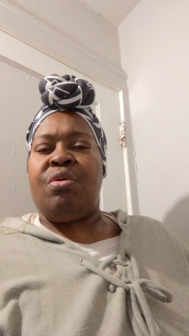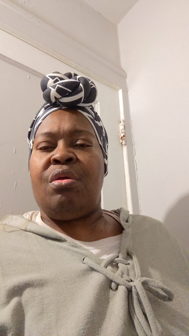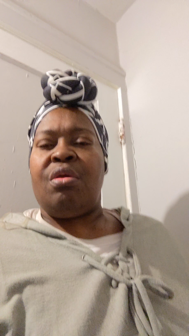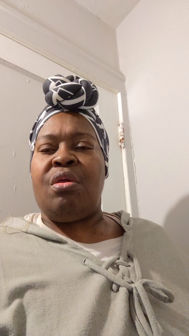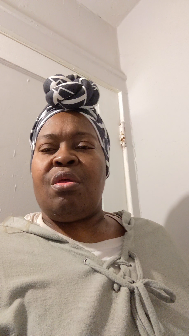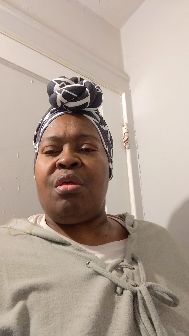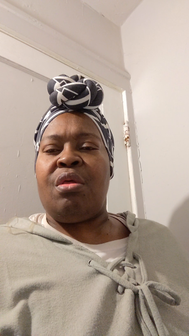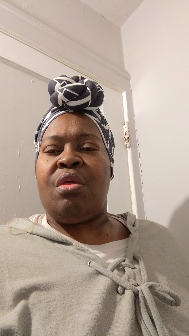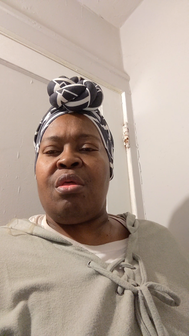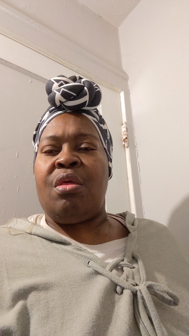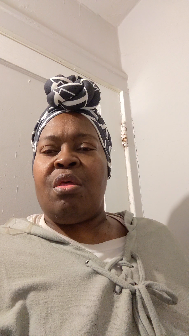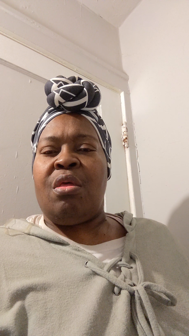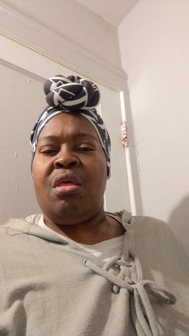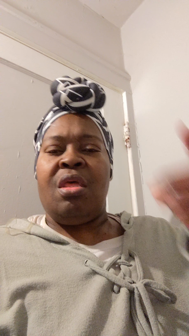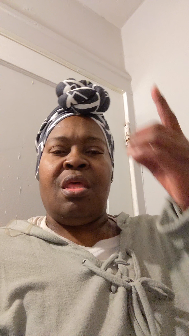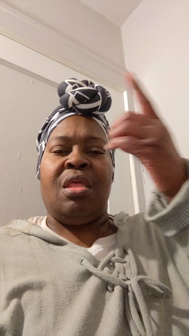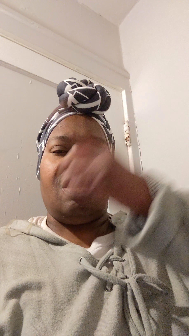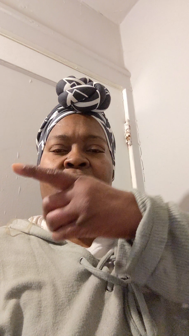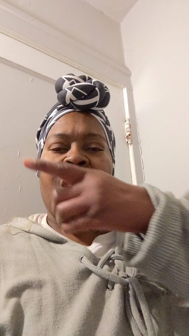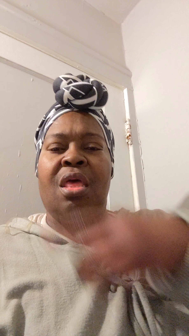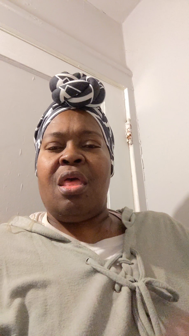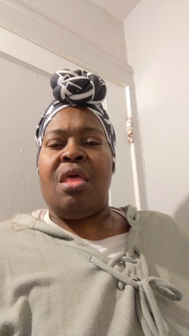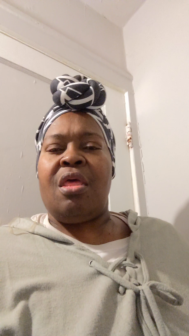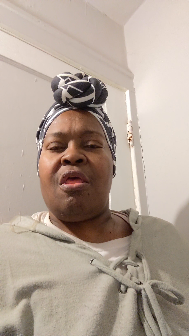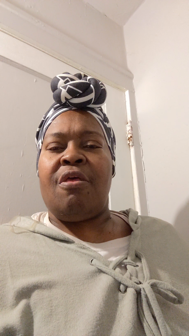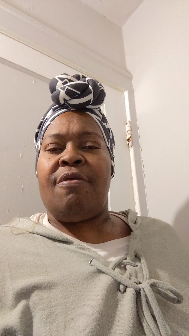day